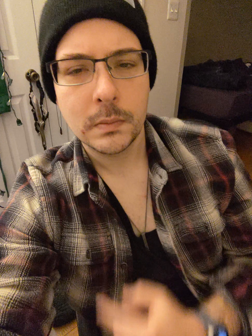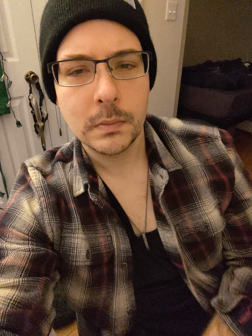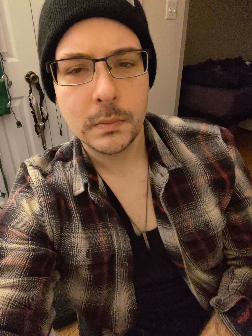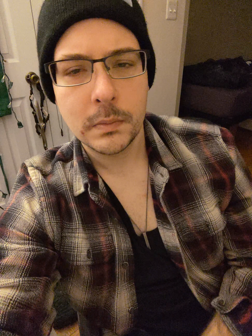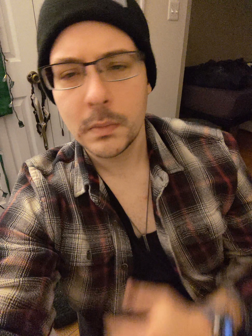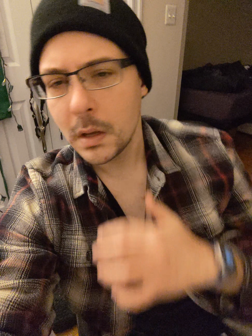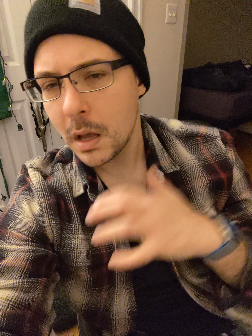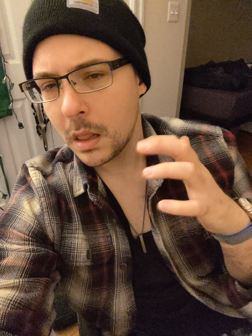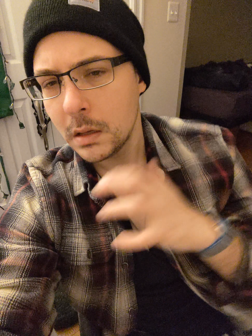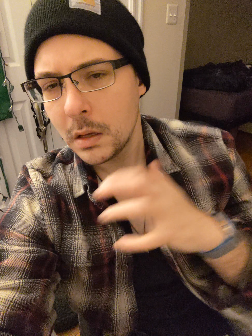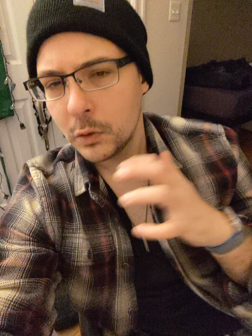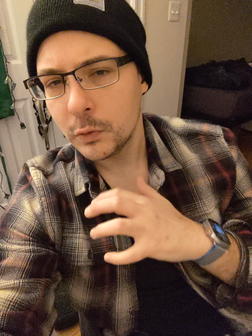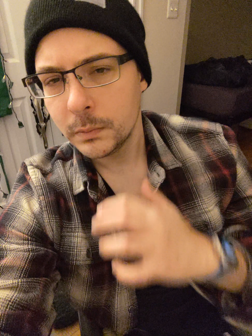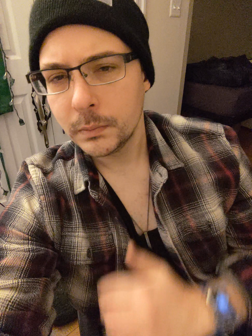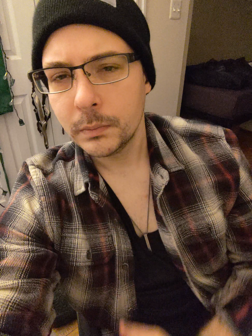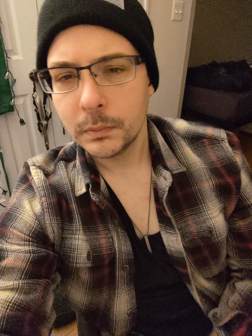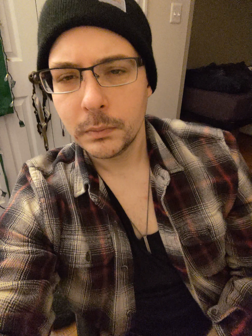alligator